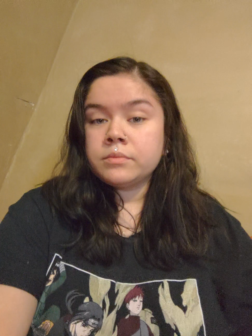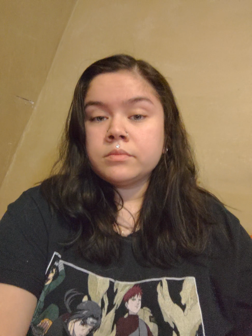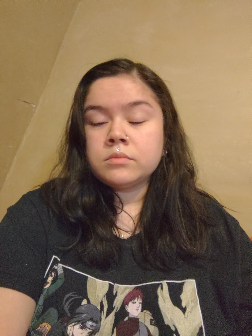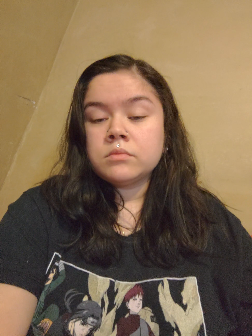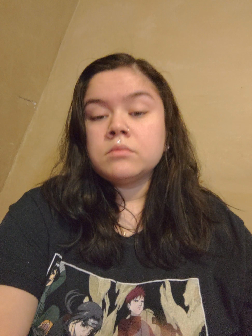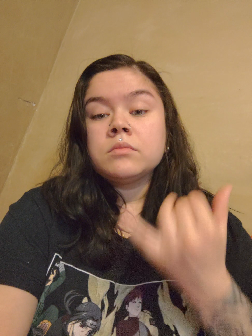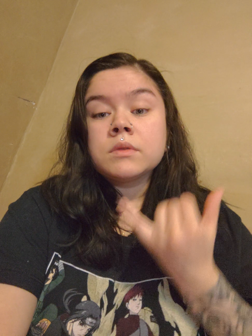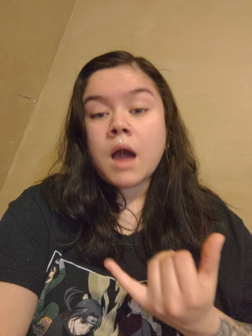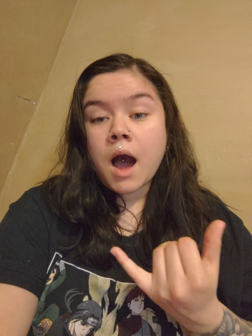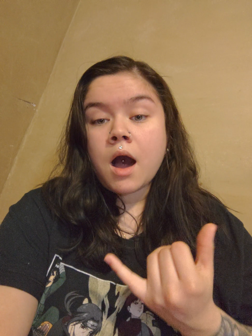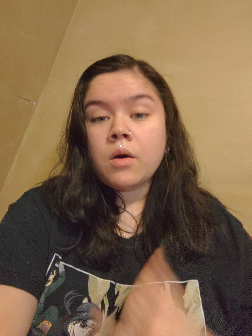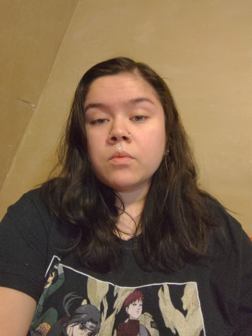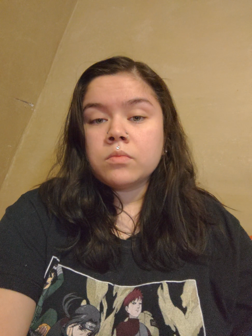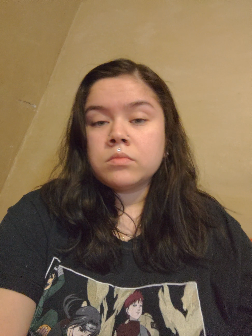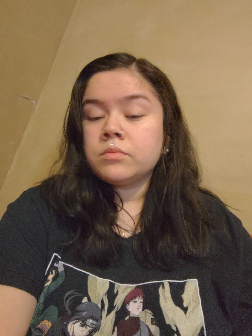now